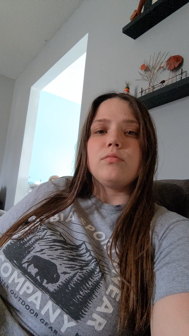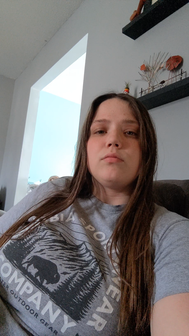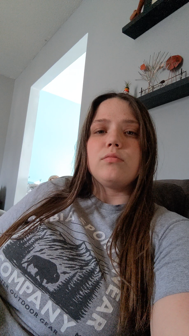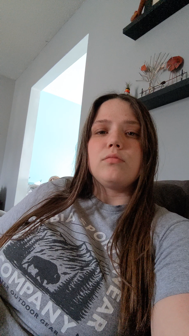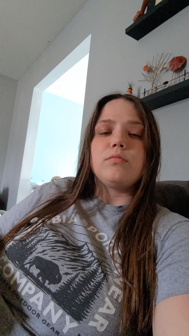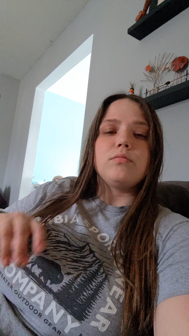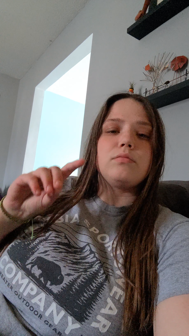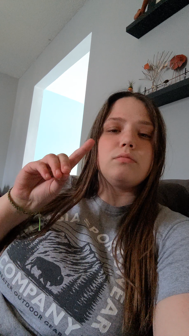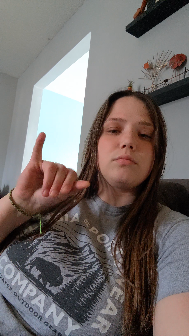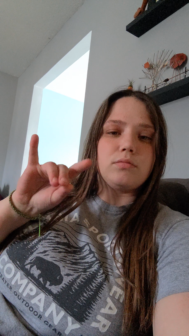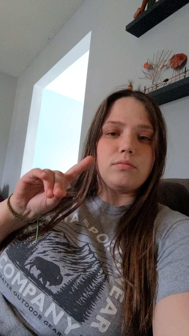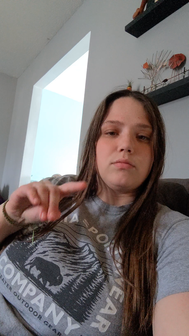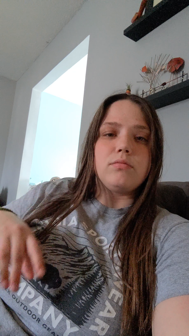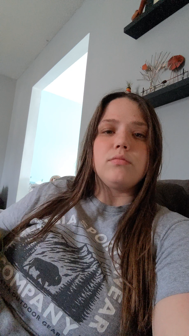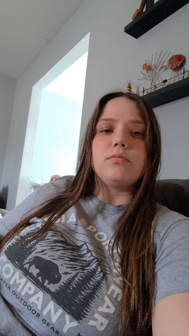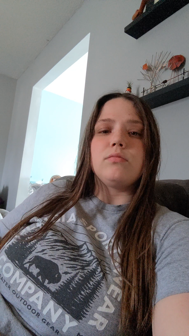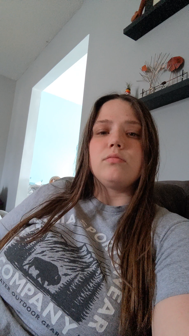did